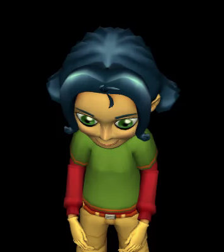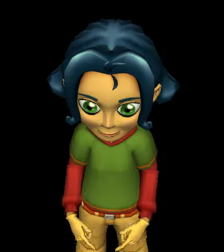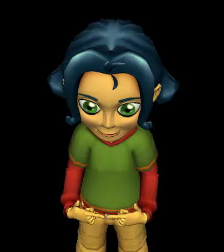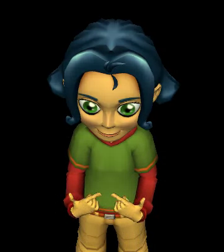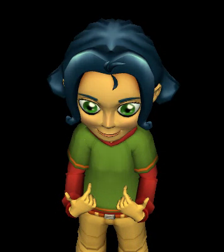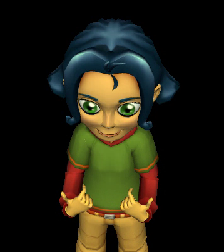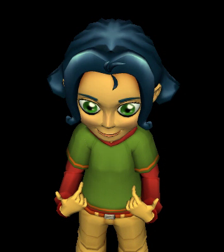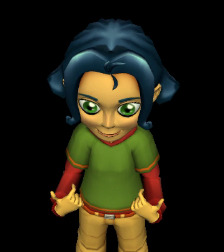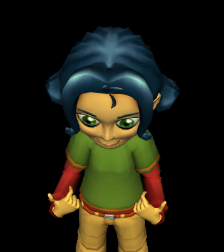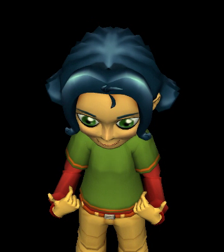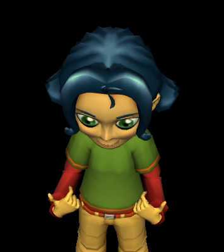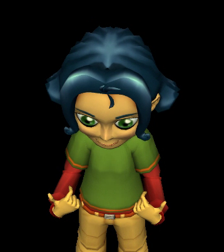مواد